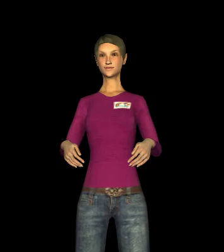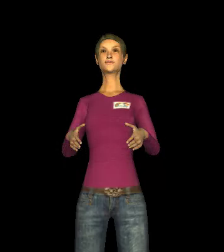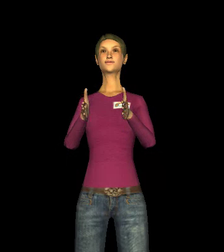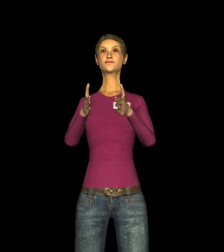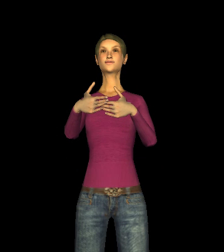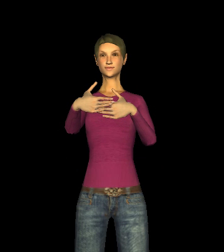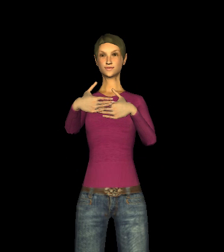حزمة